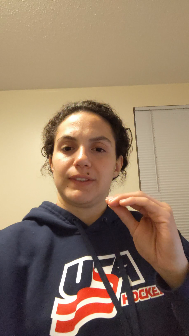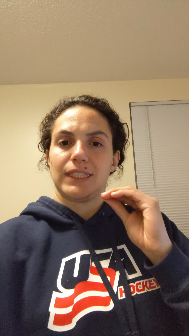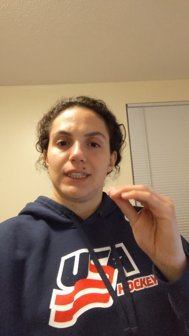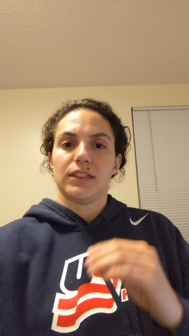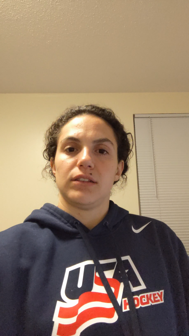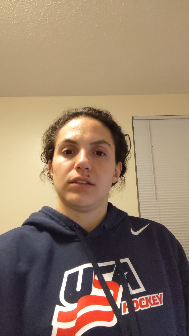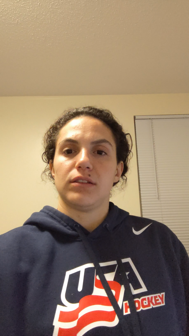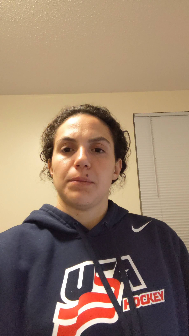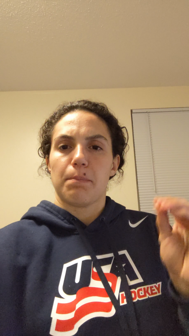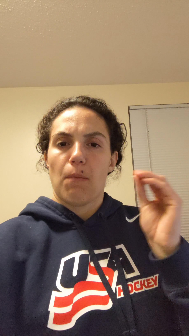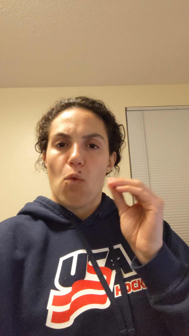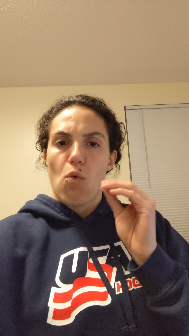more